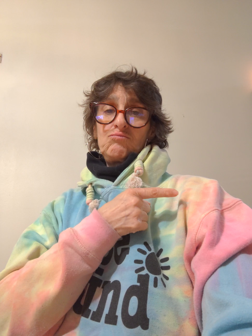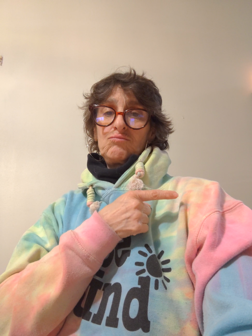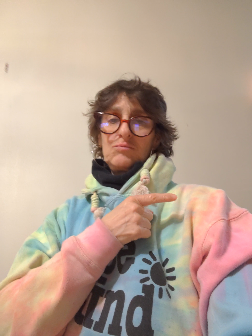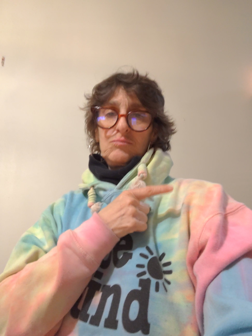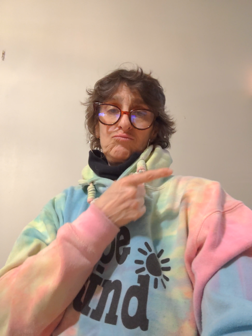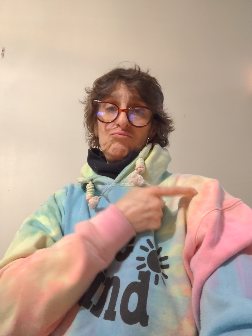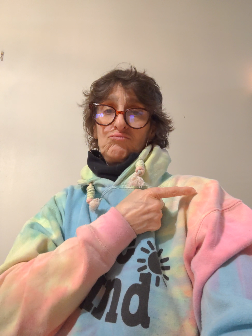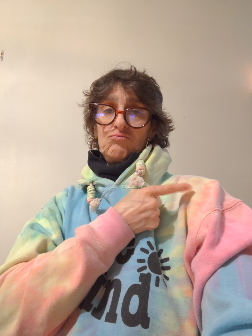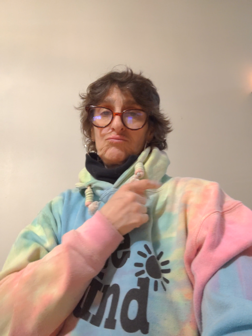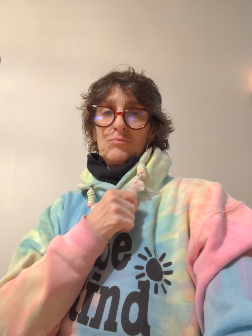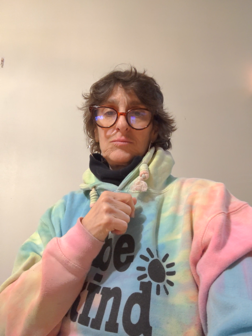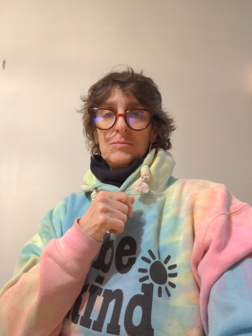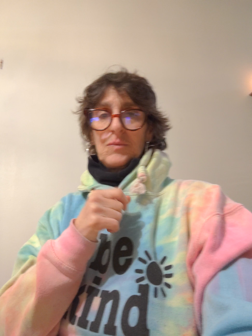he/she/it